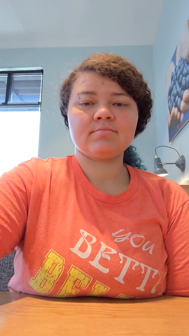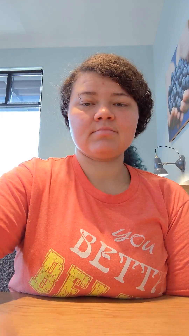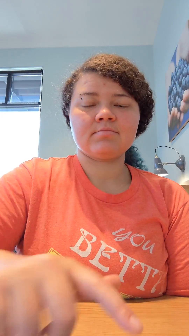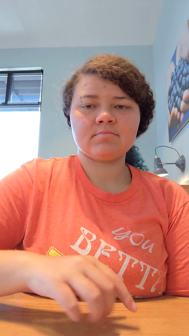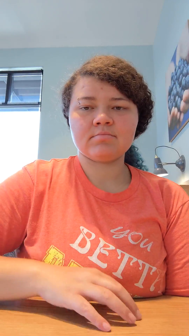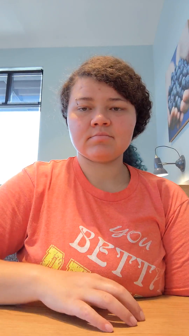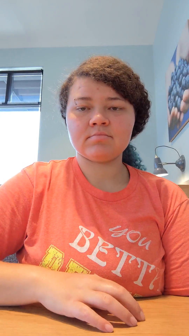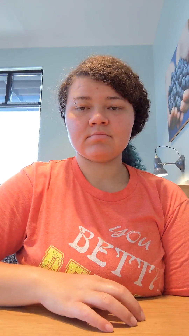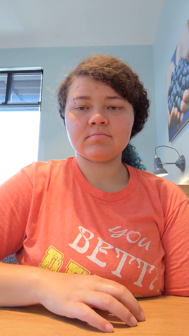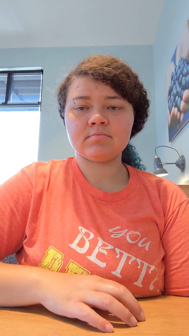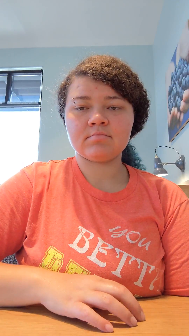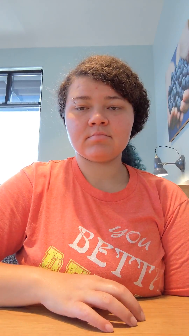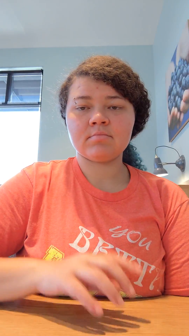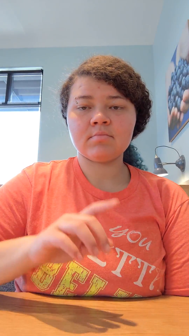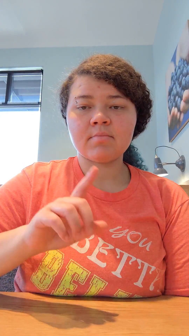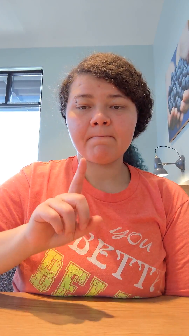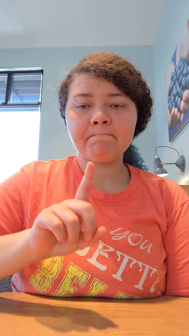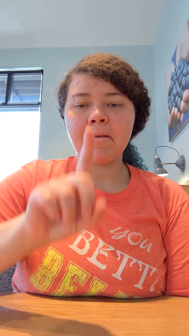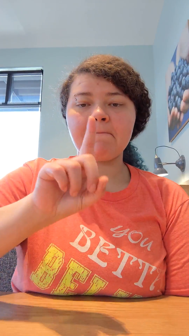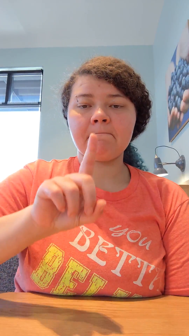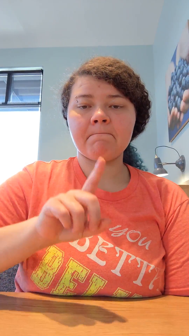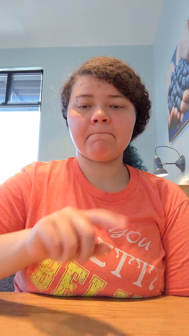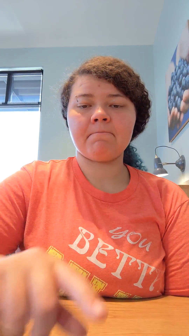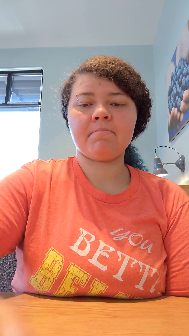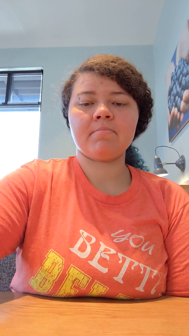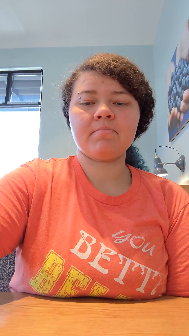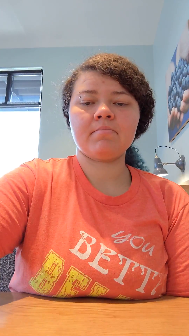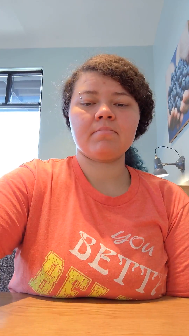bump